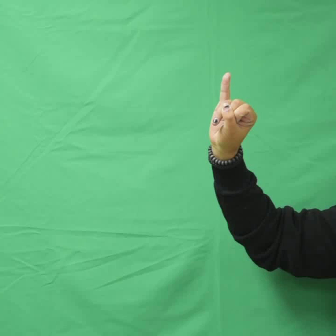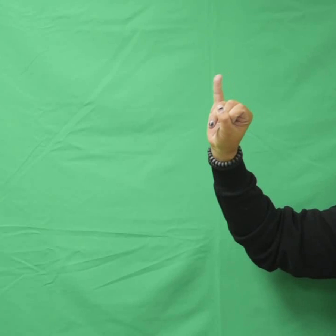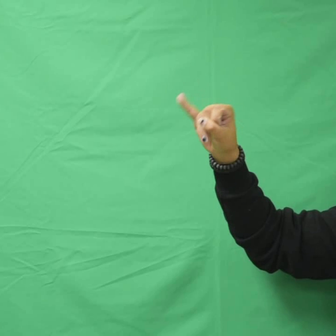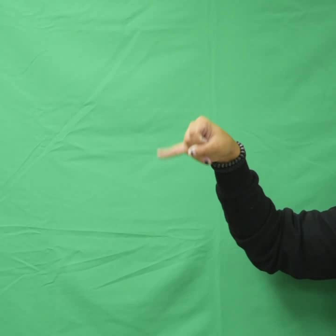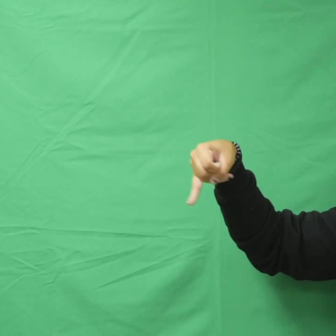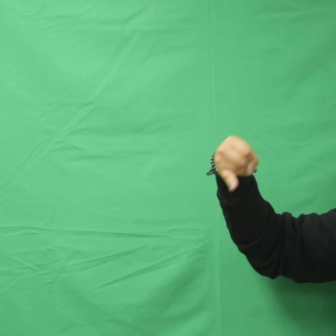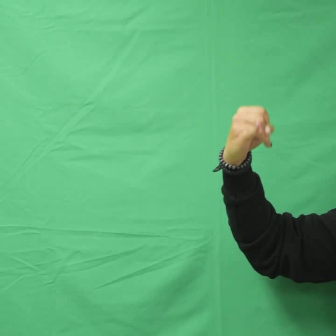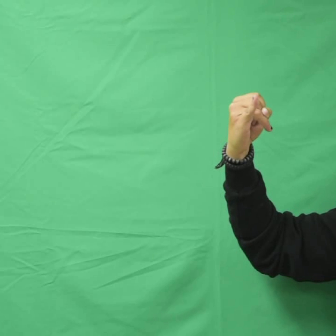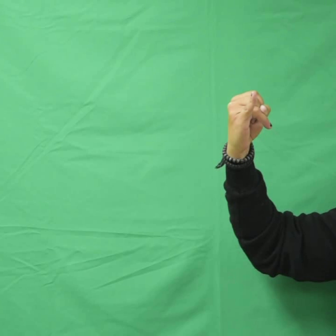J